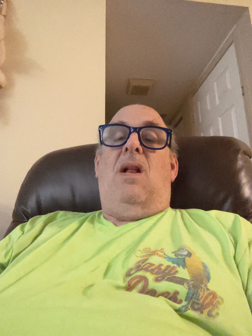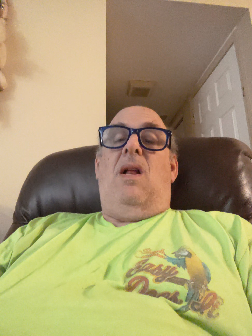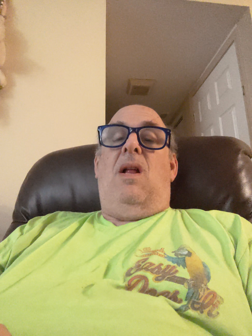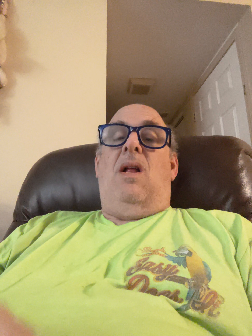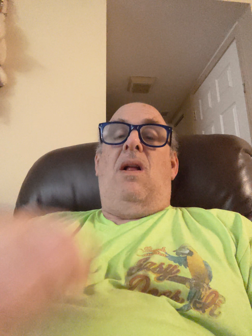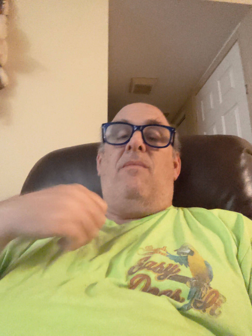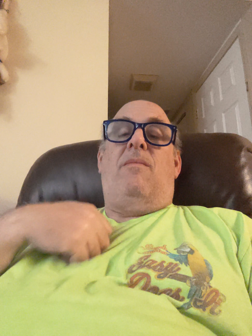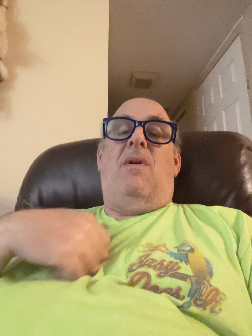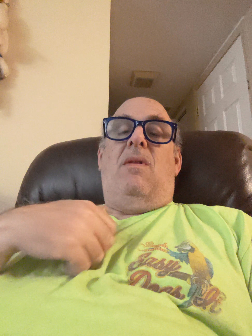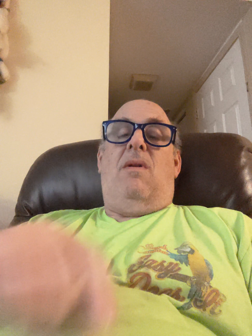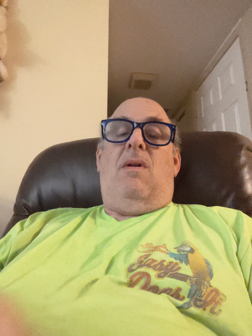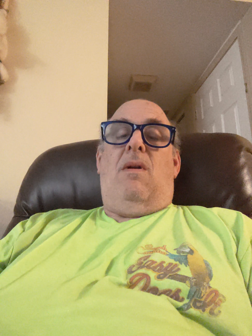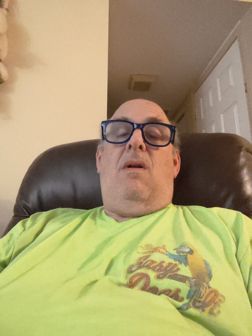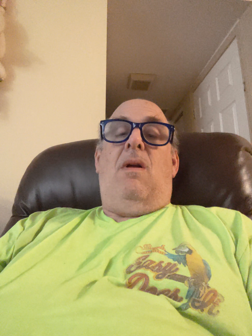bath